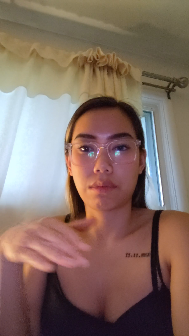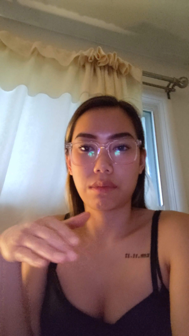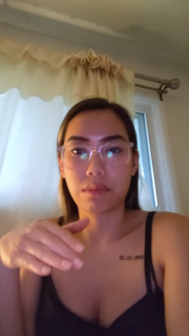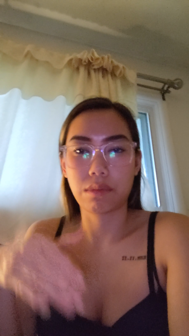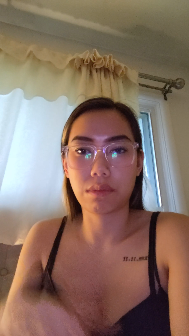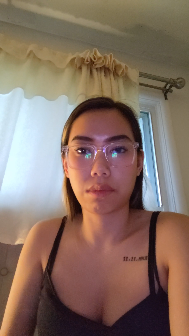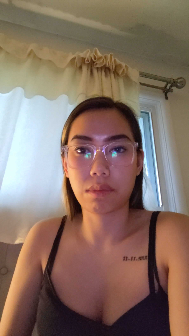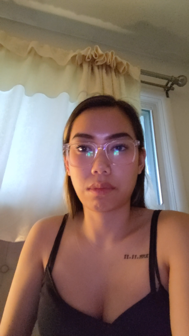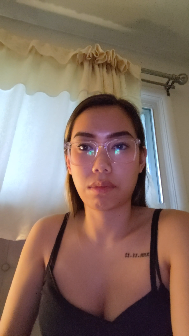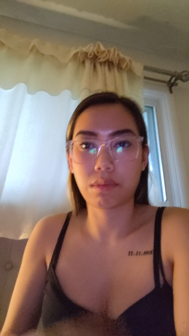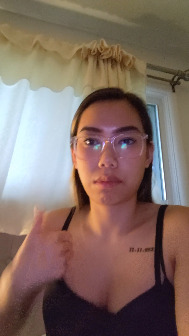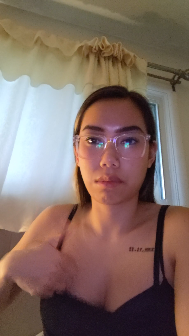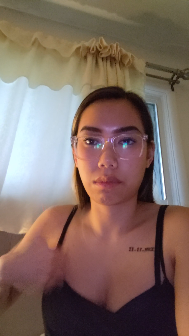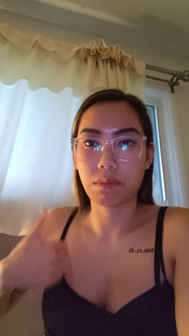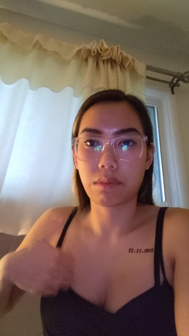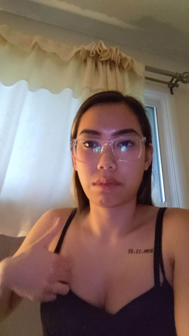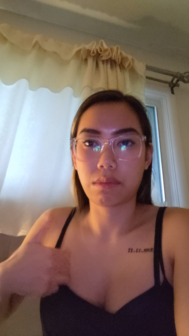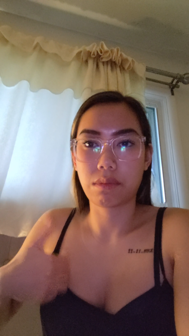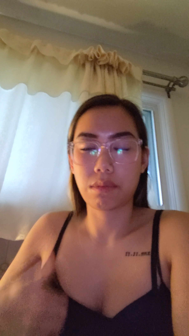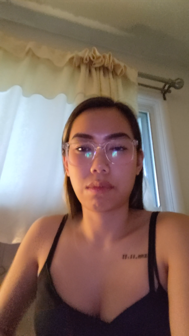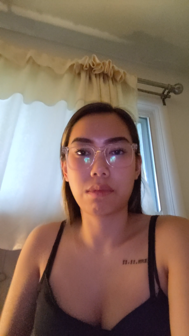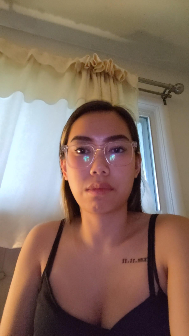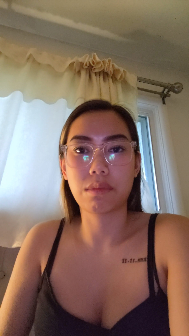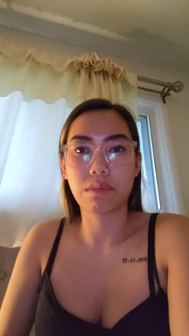bathtub